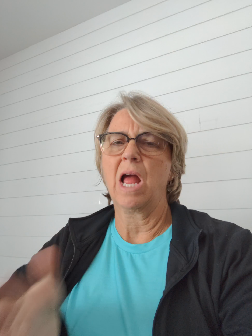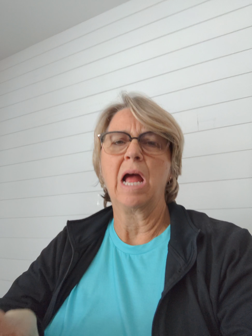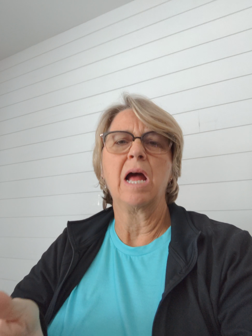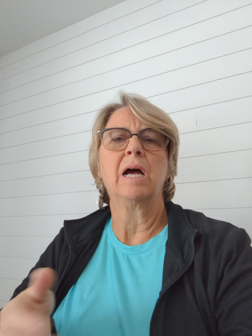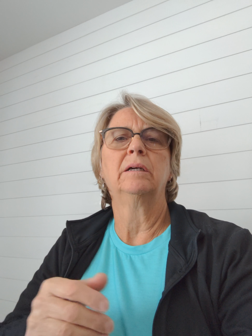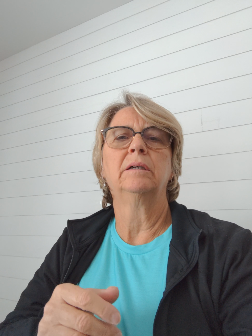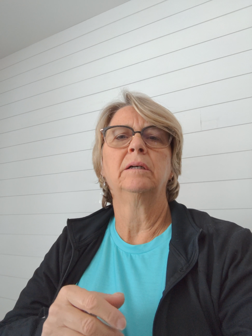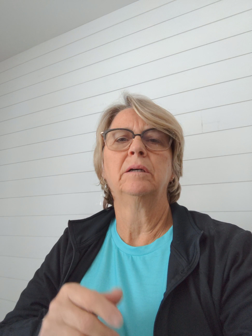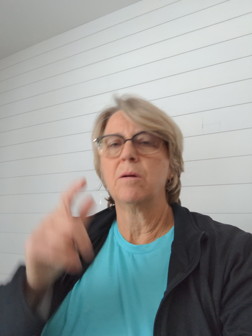fine